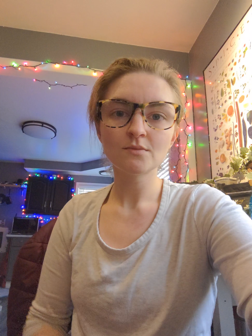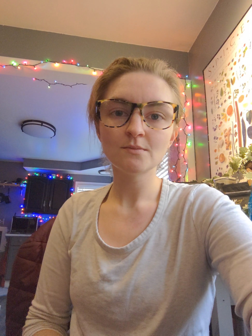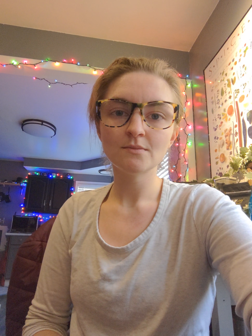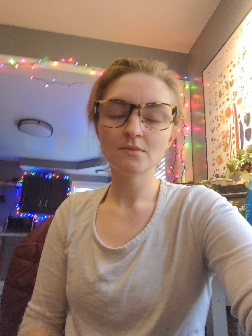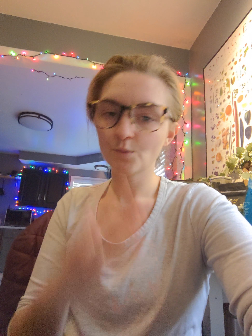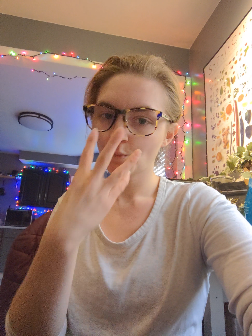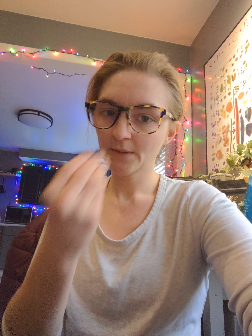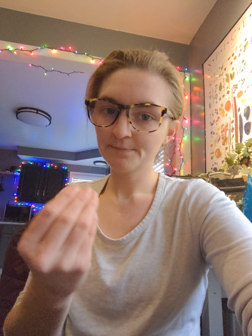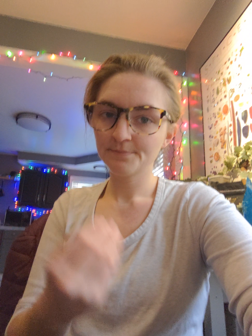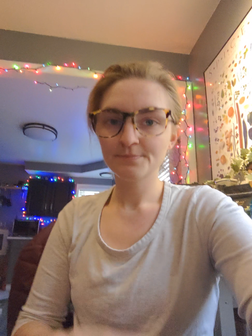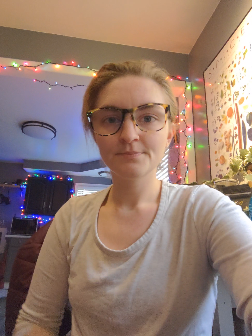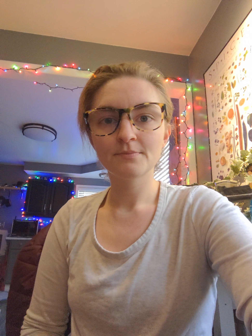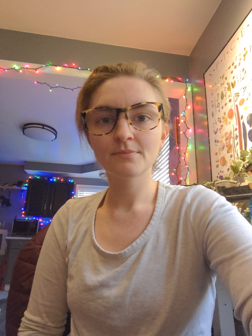wolf